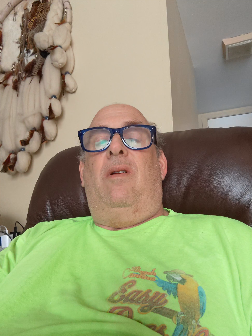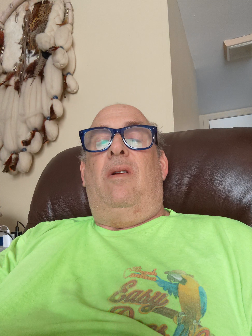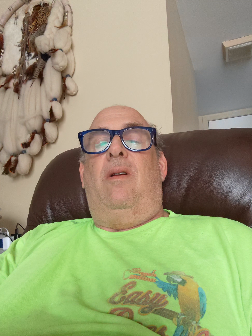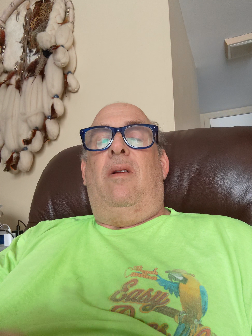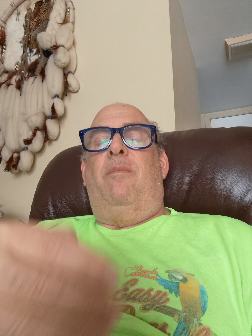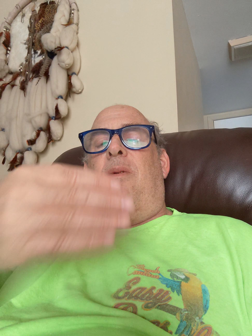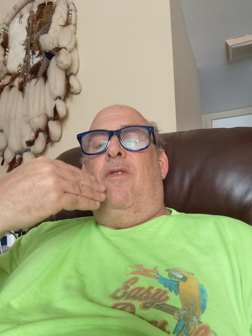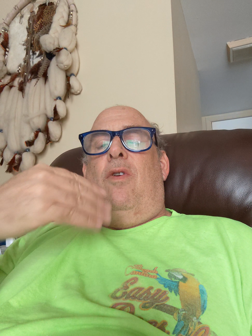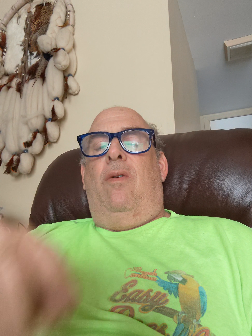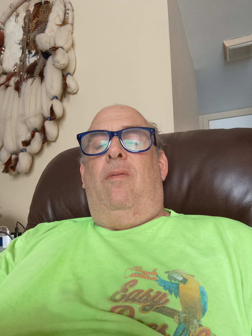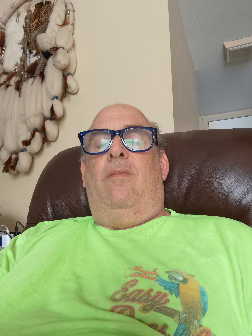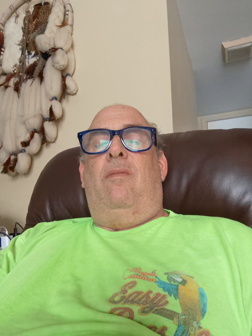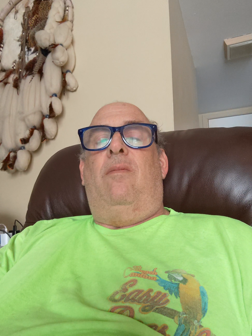before